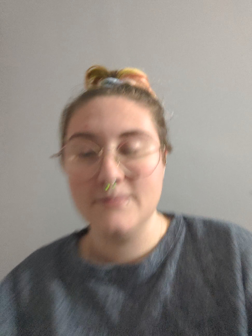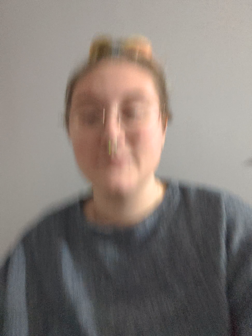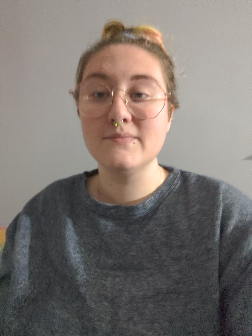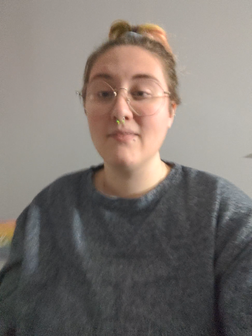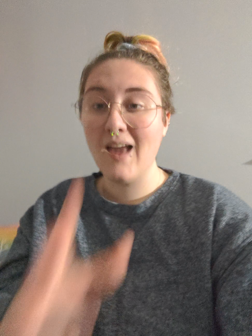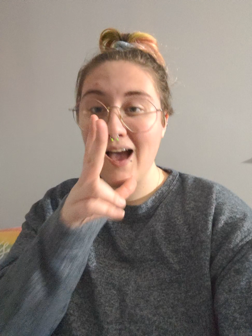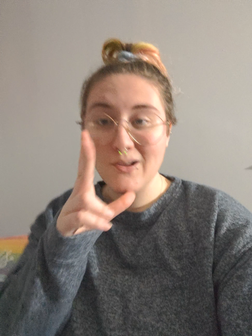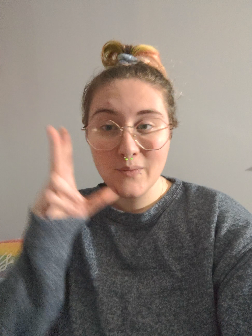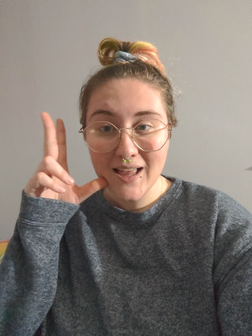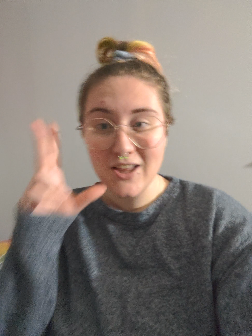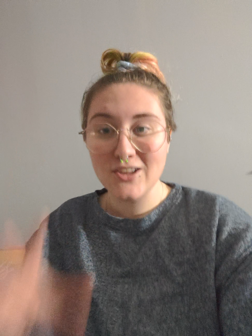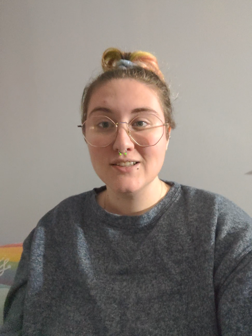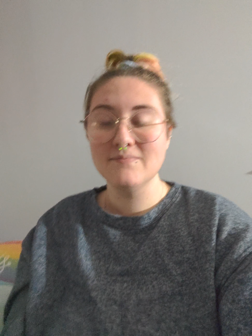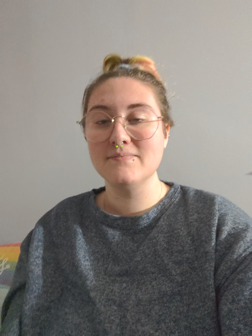underwear